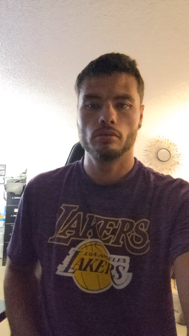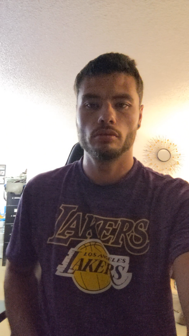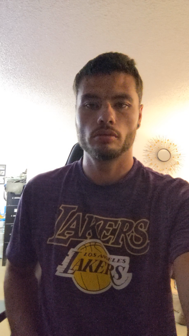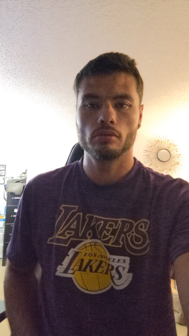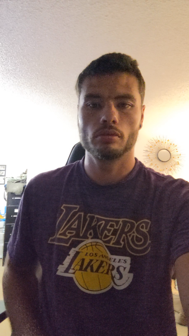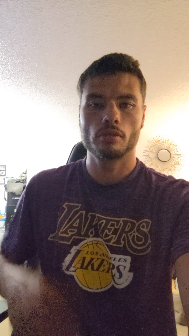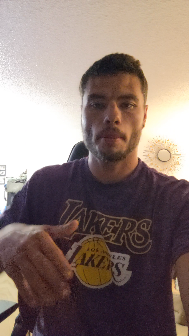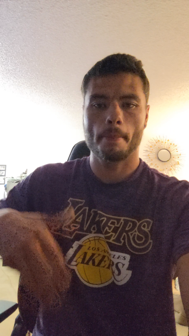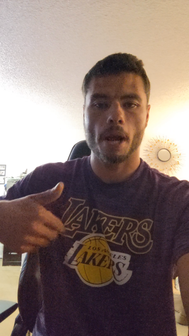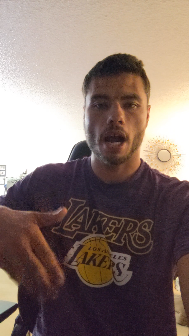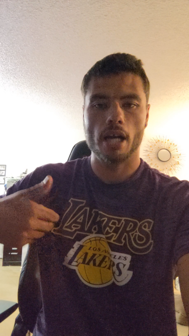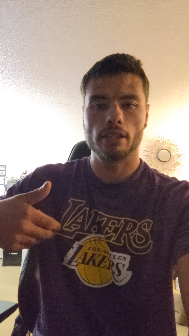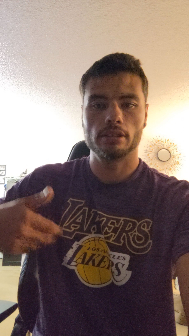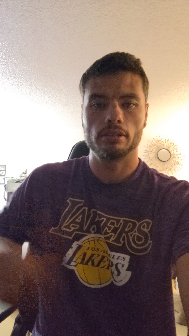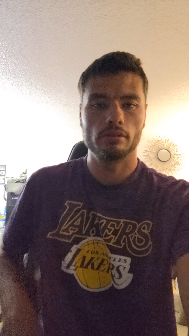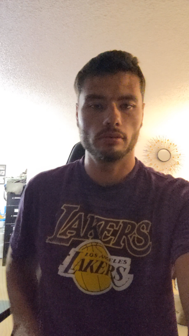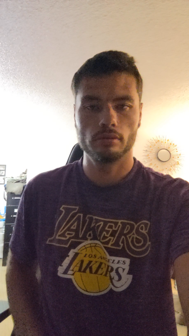pants